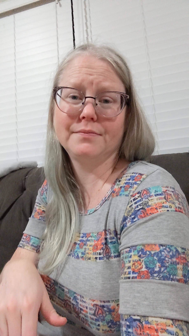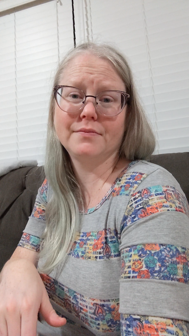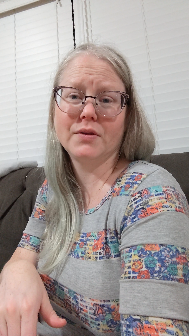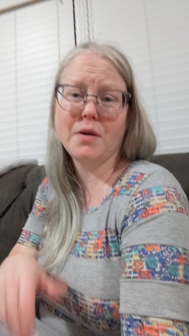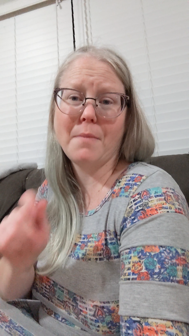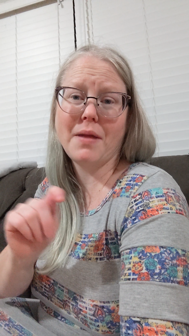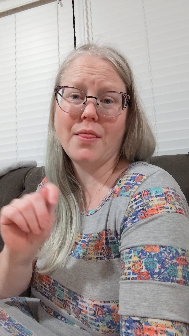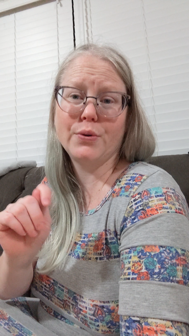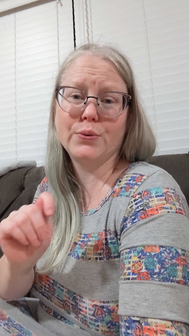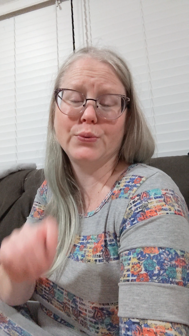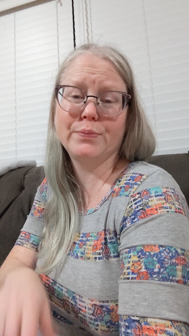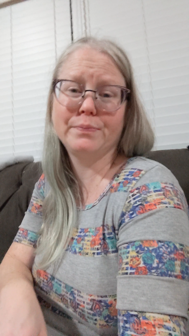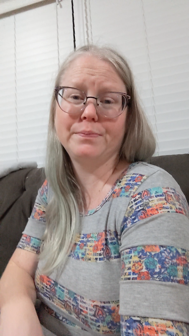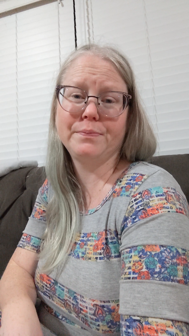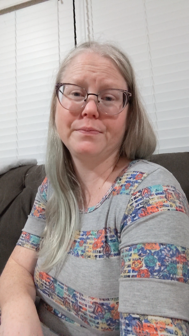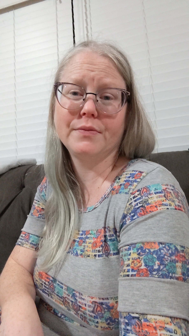bathroom